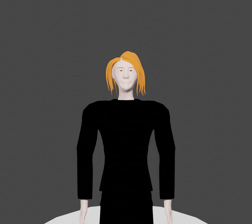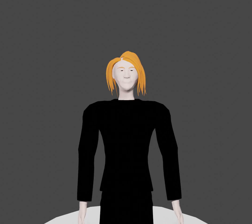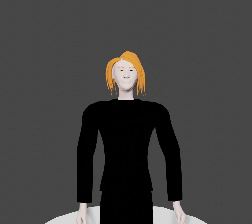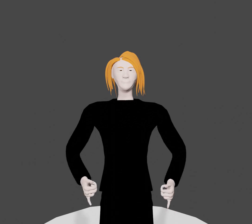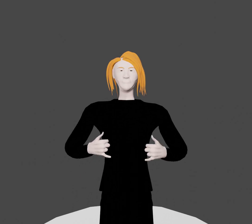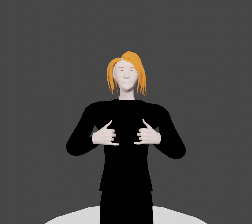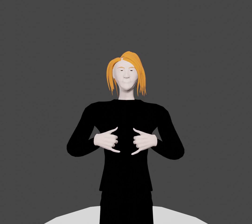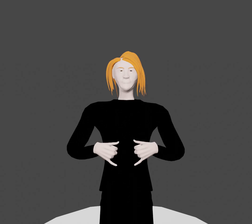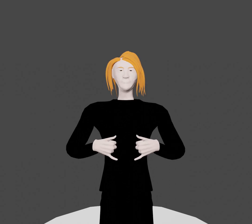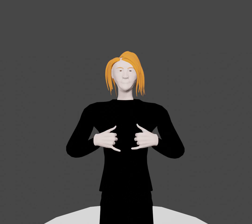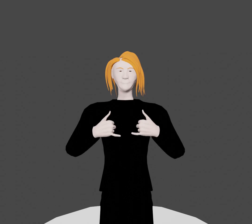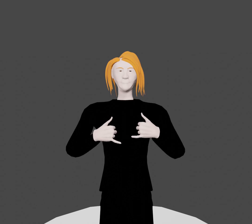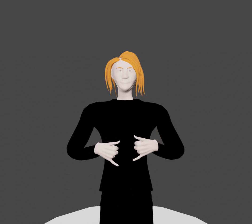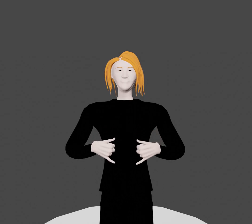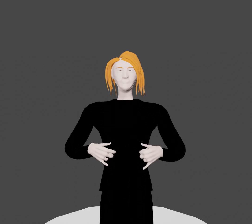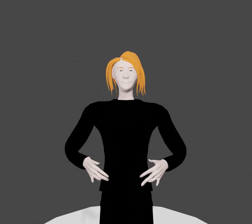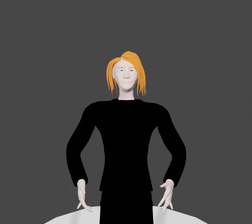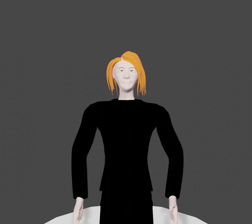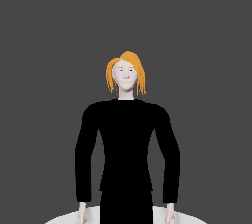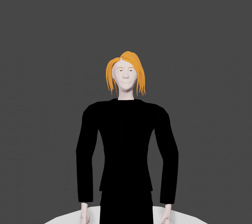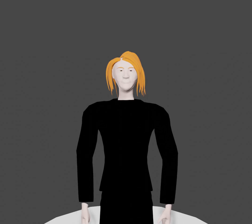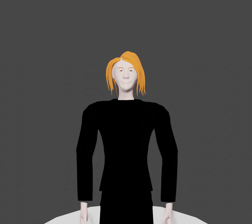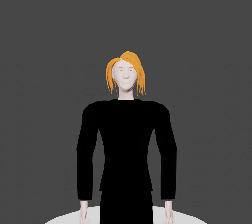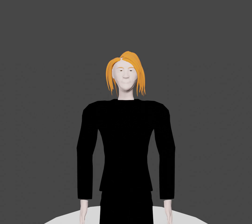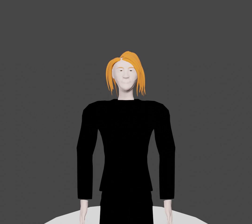Algeria